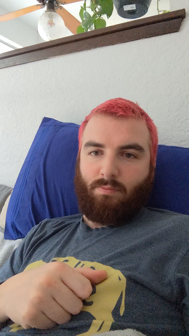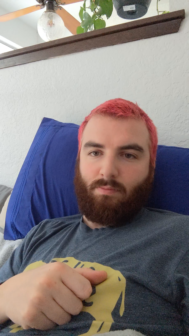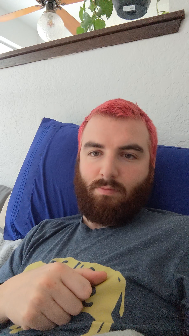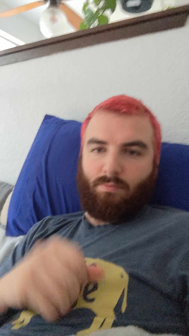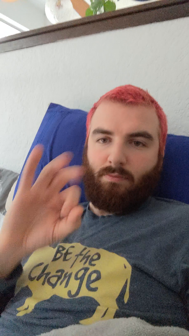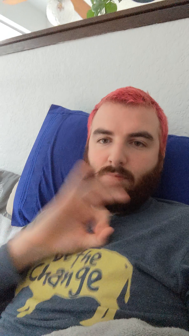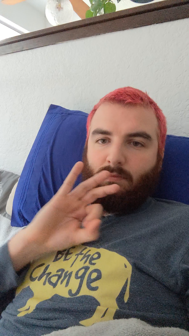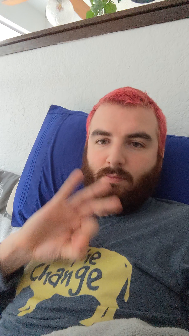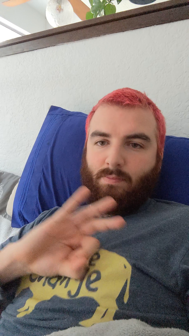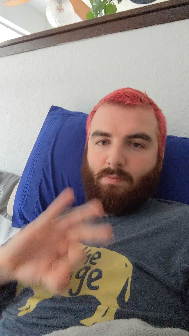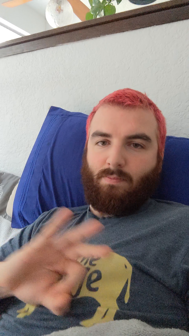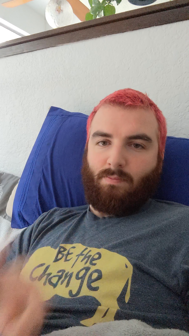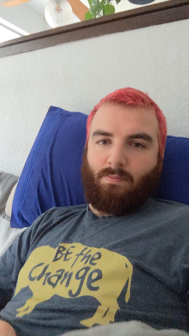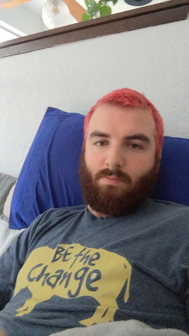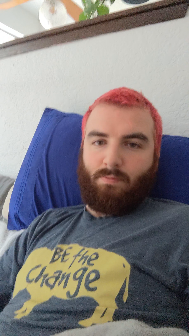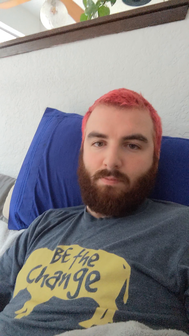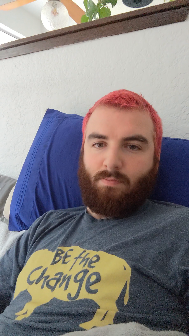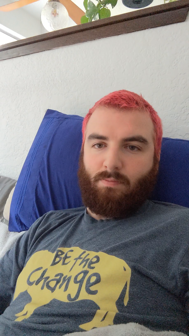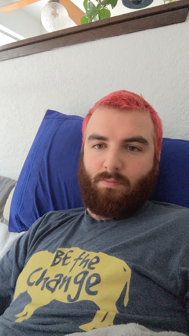button